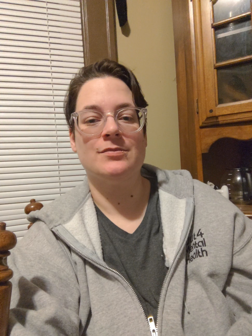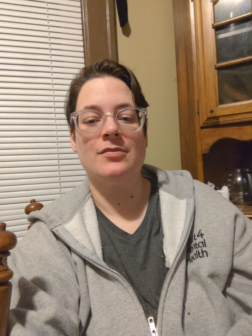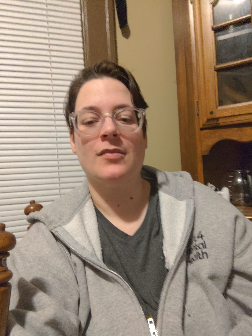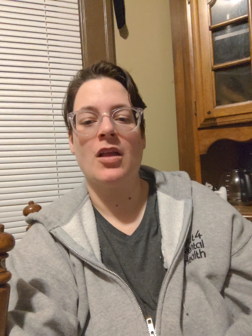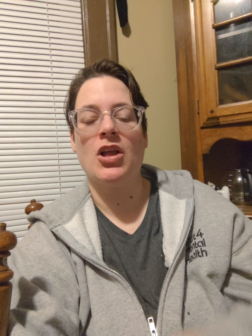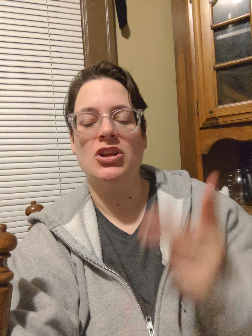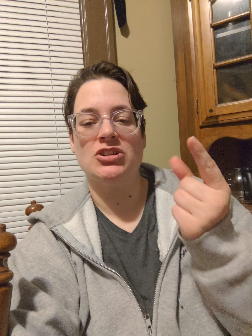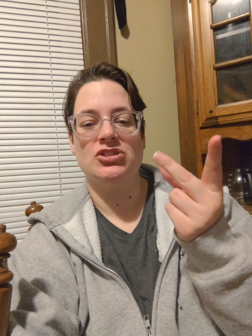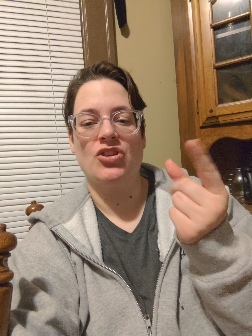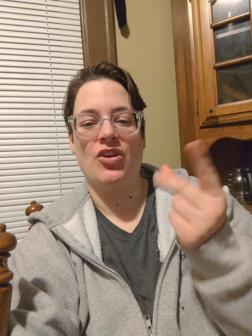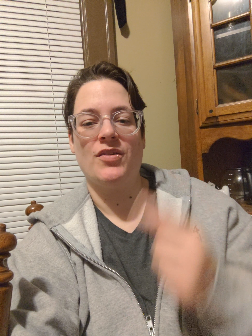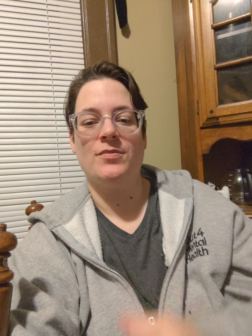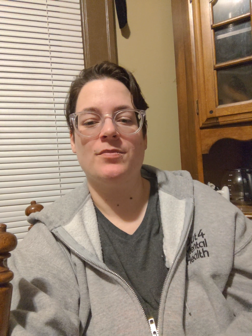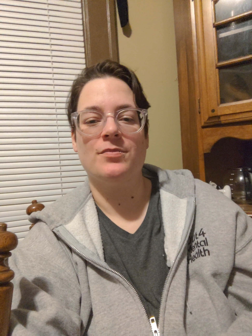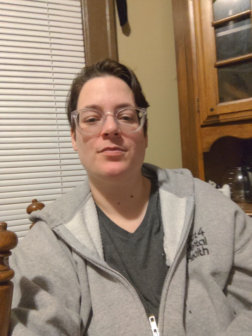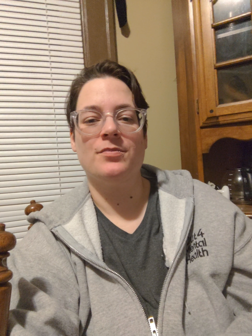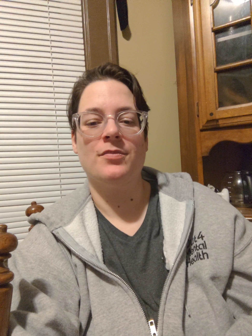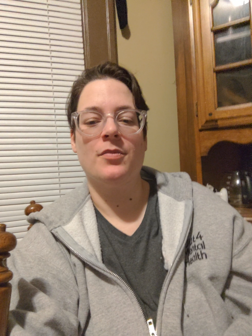dog